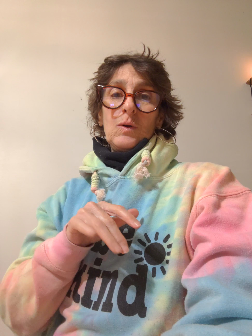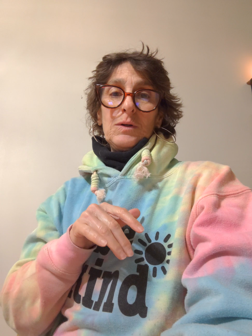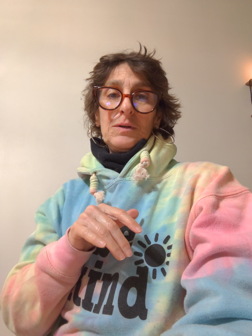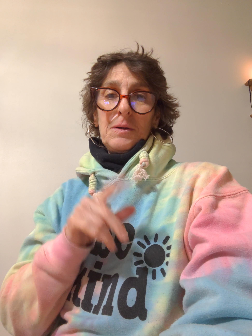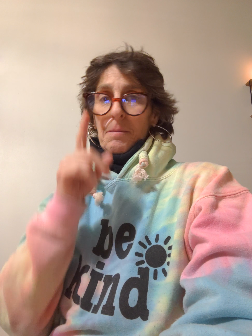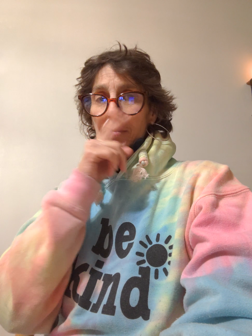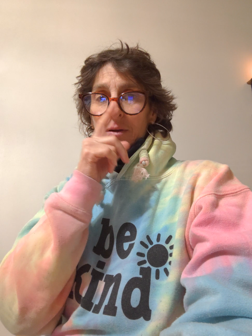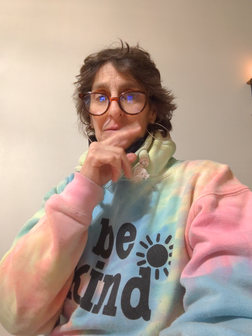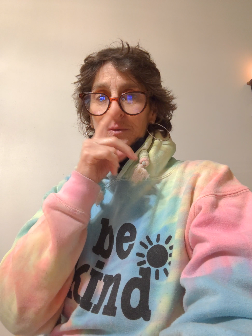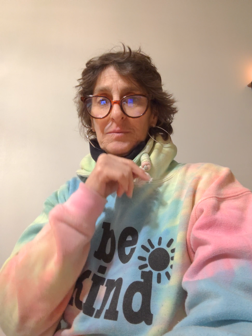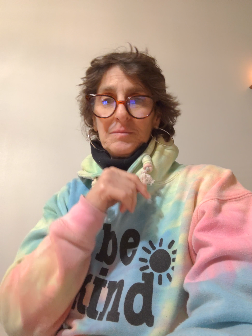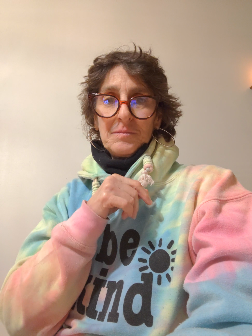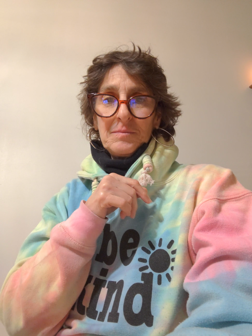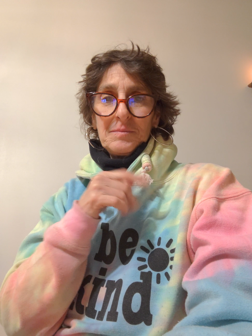mouse